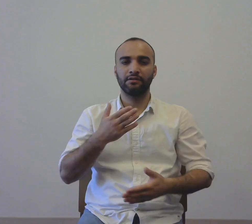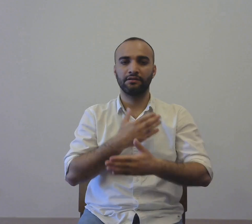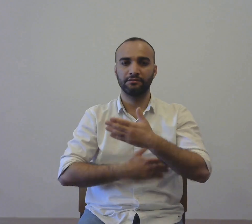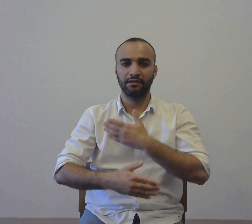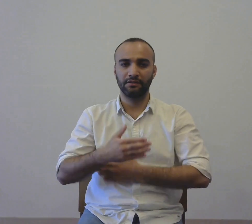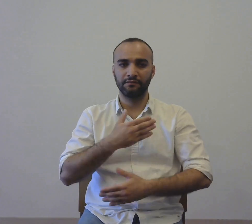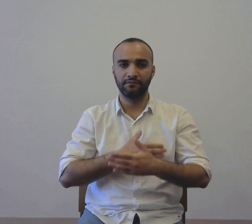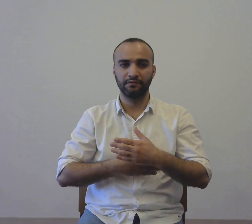əlil